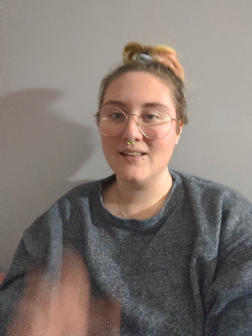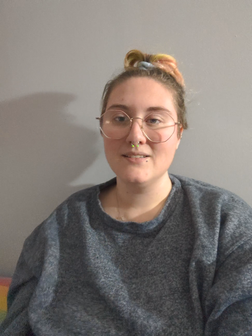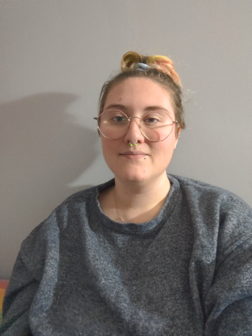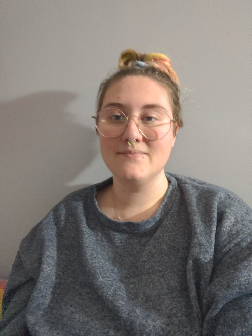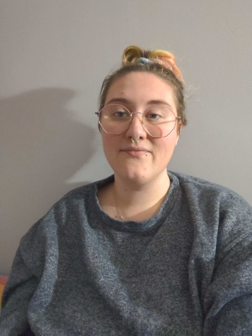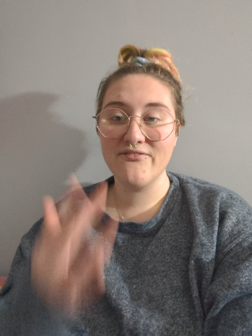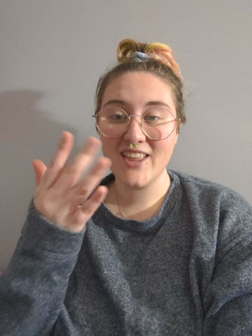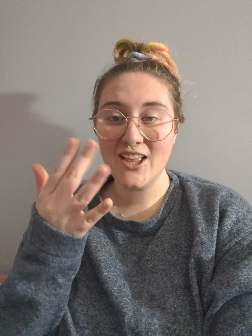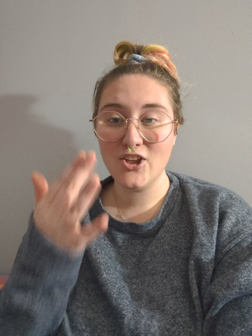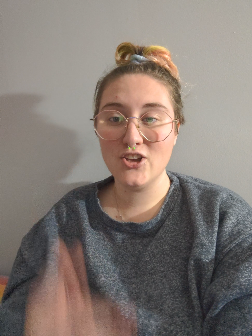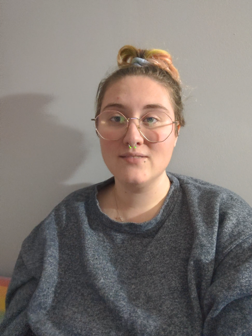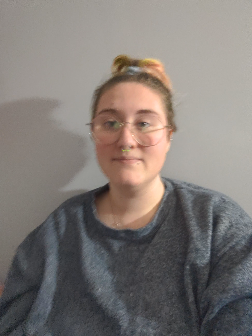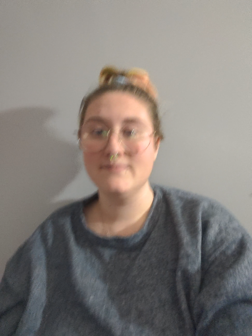finger